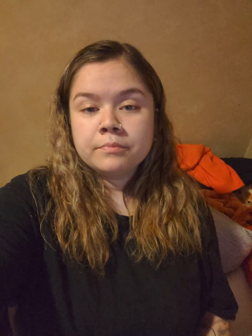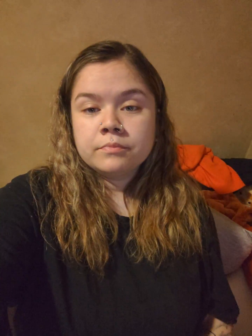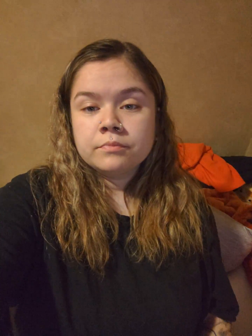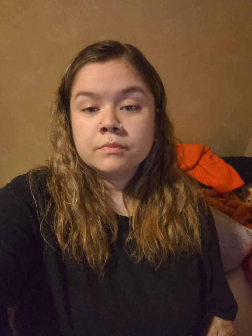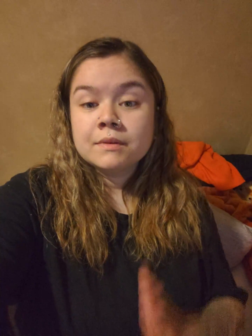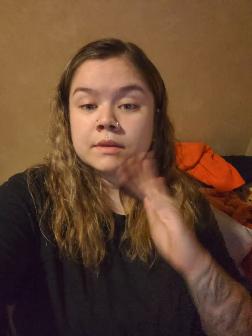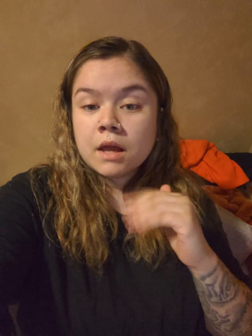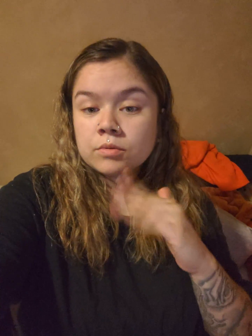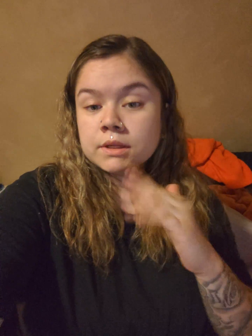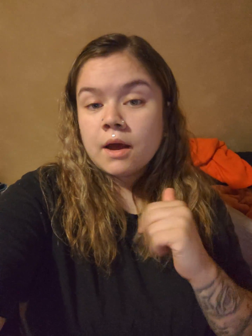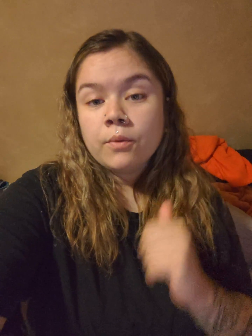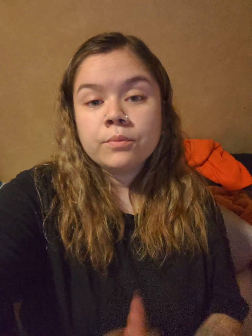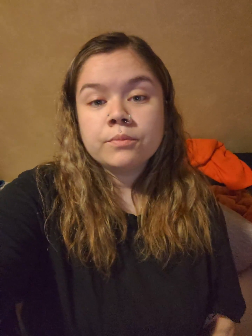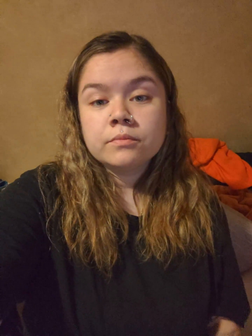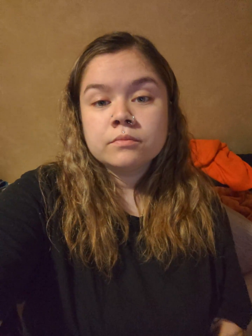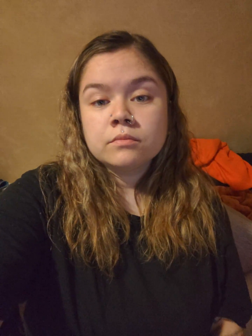downtown